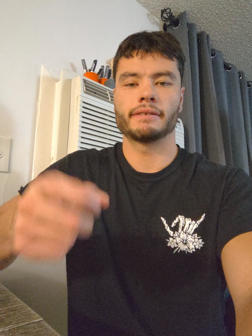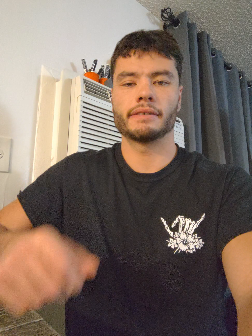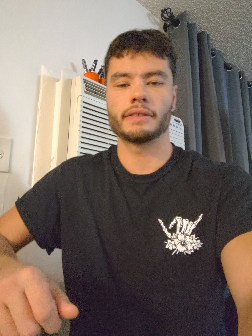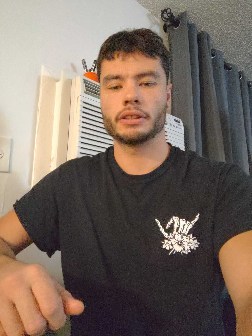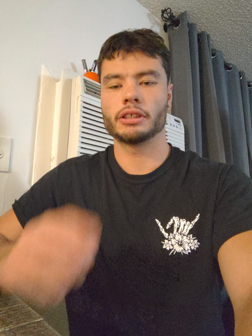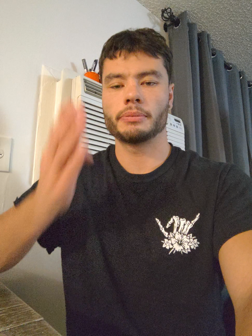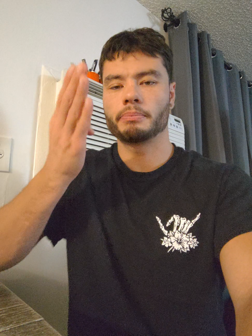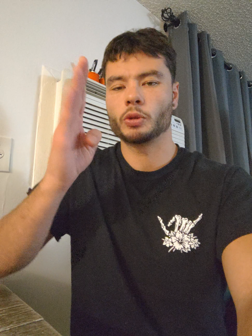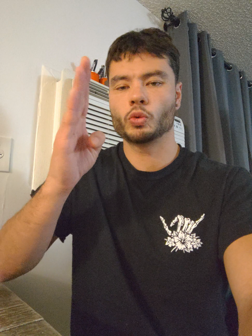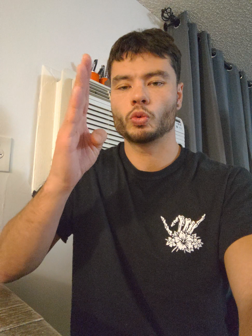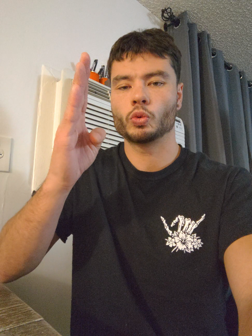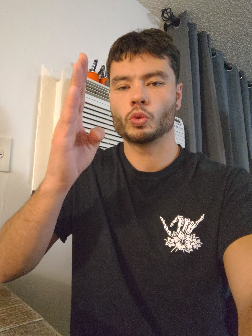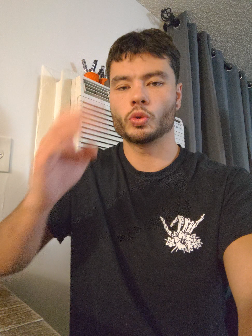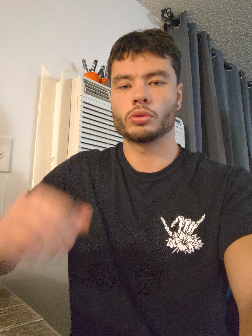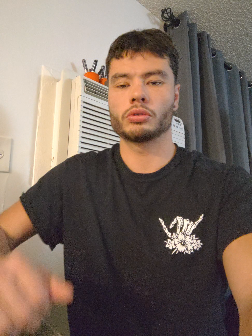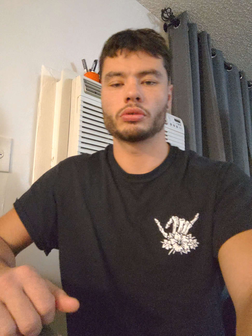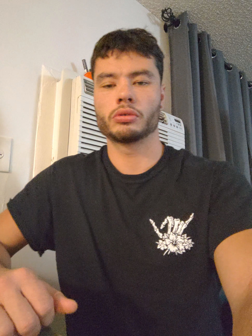blue